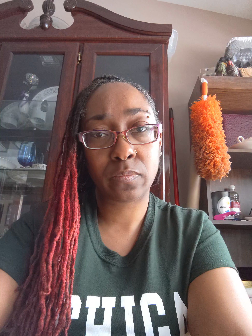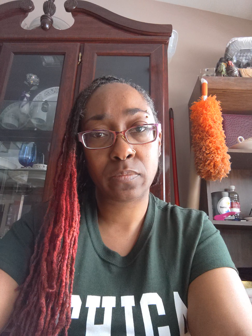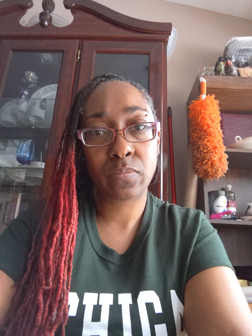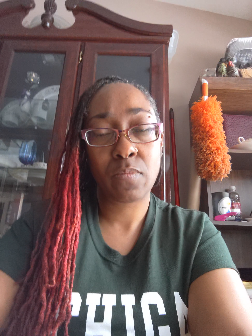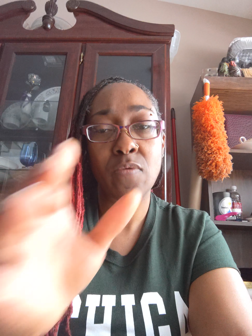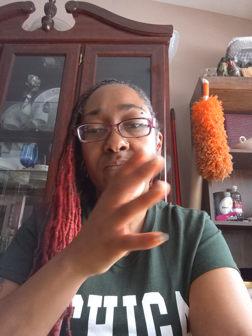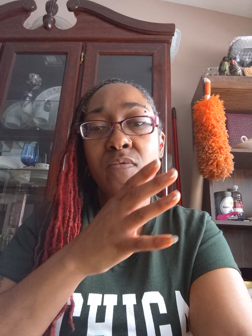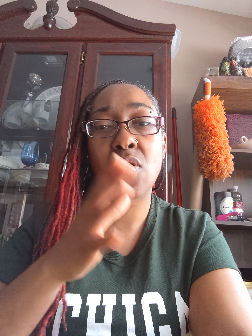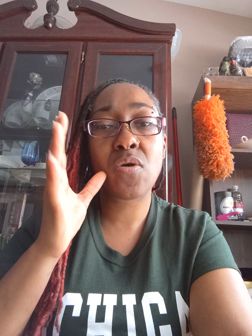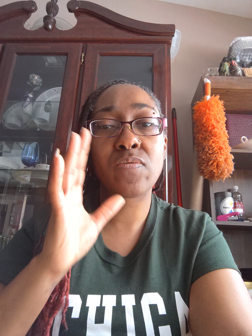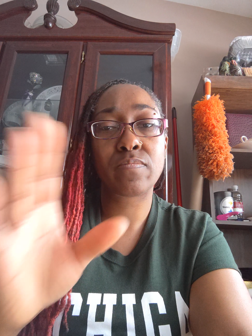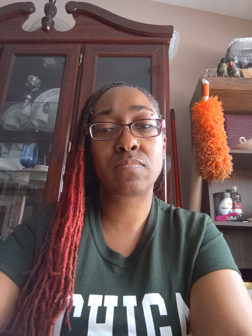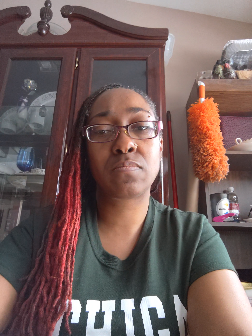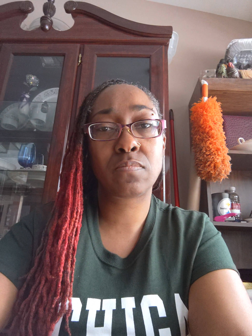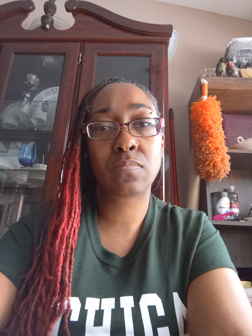farm